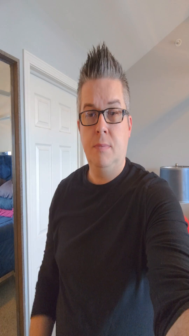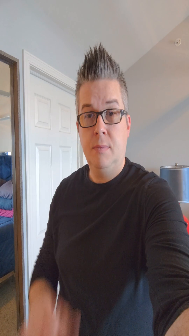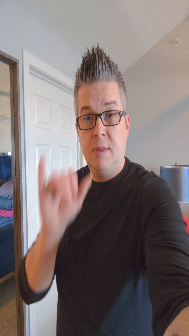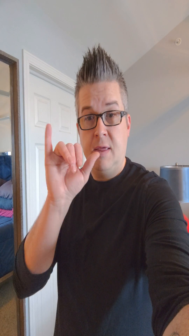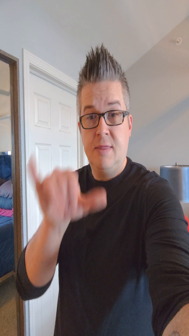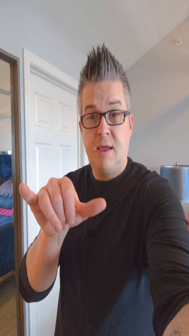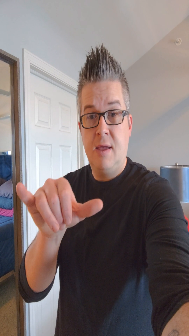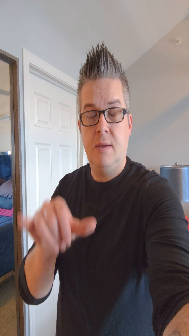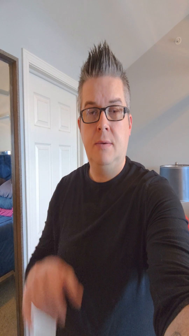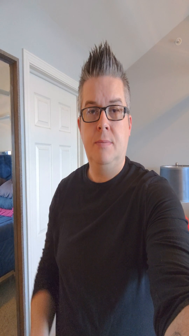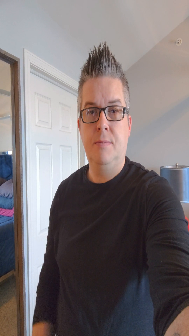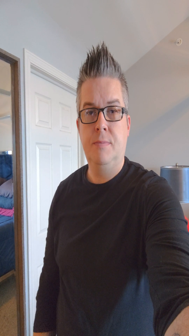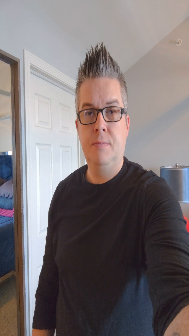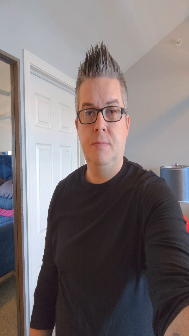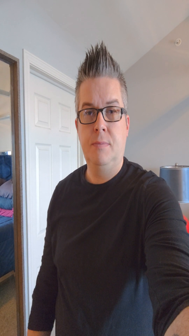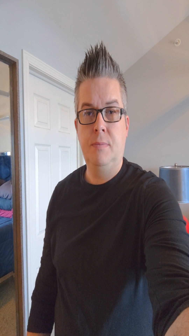that